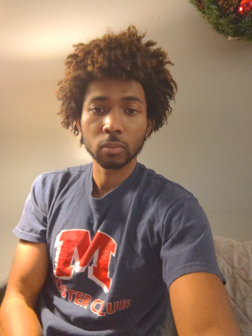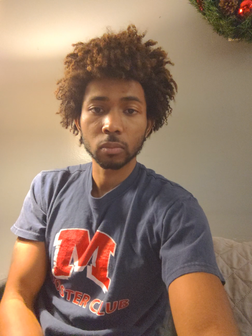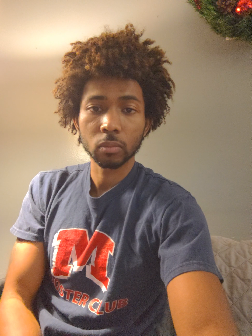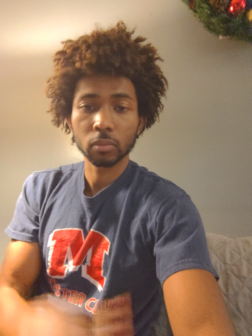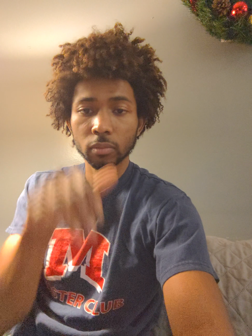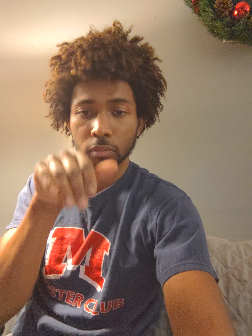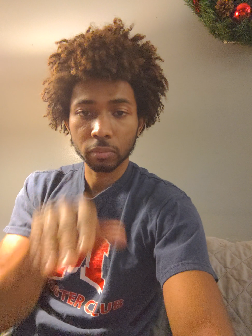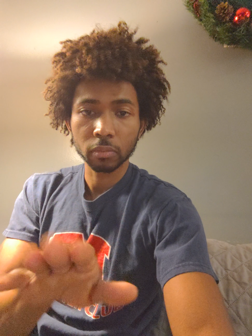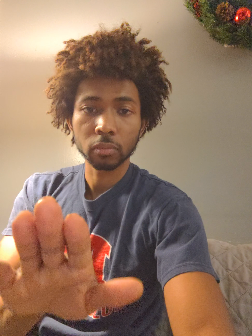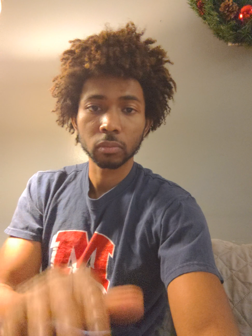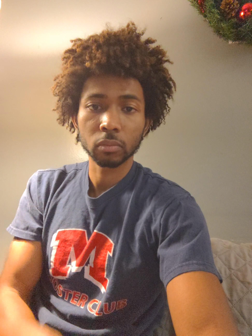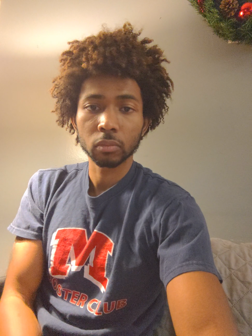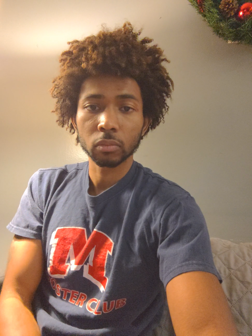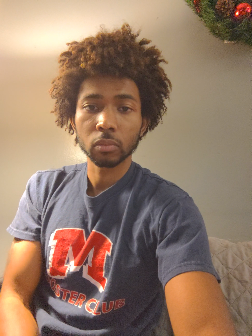into